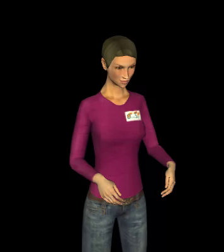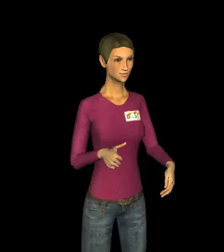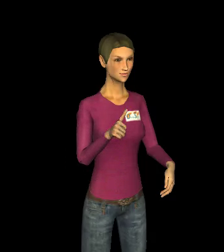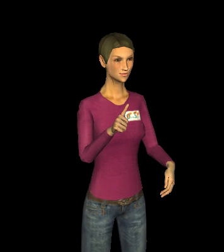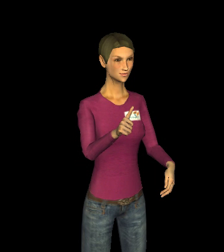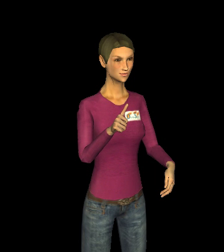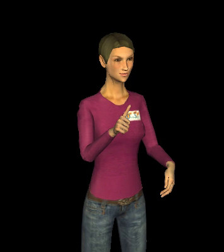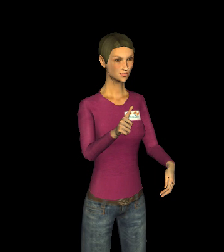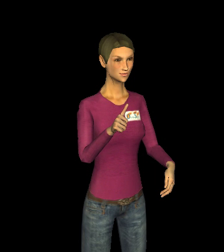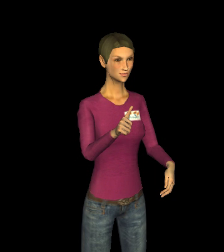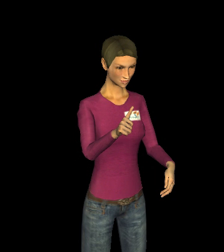جرس